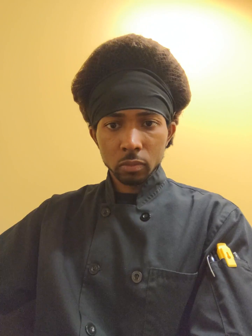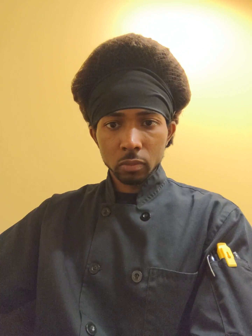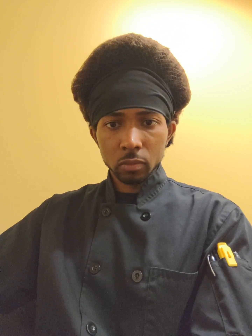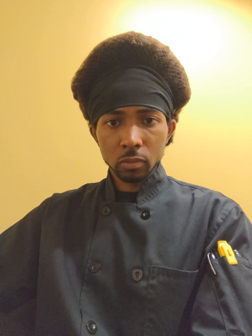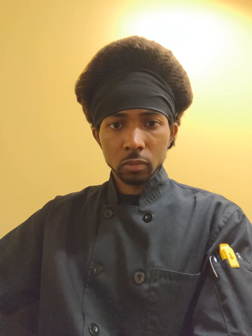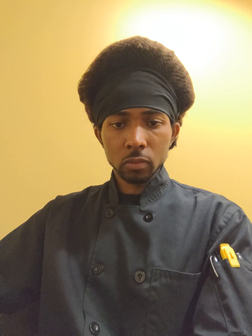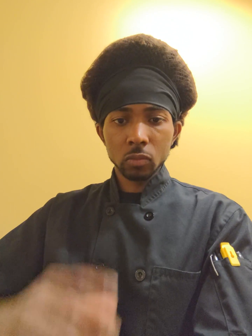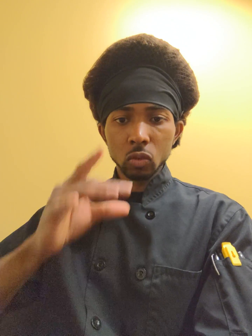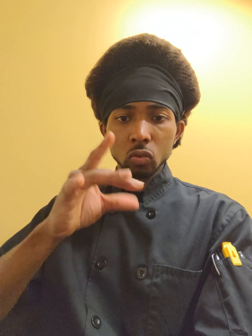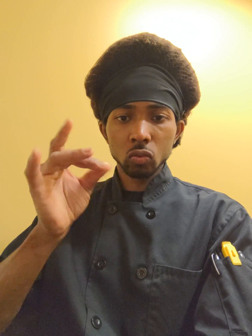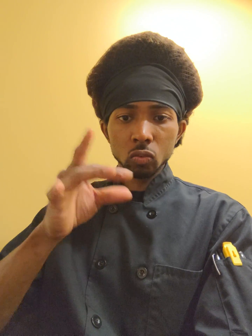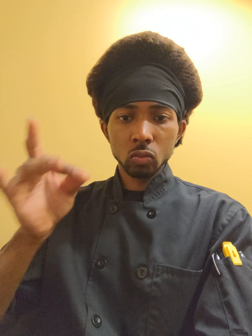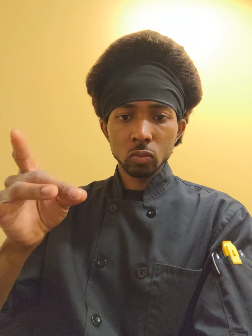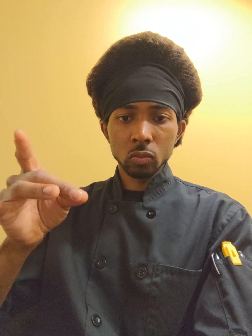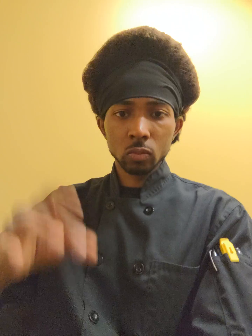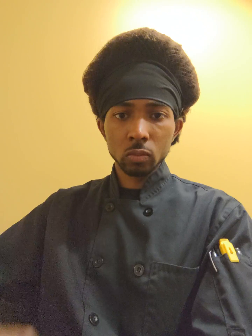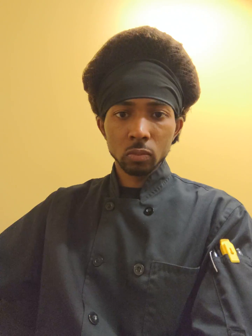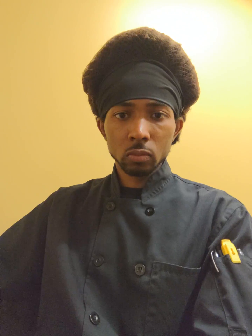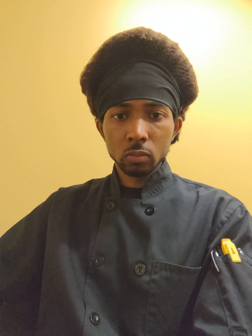choose